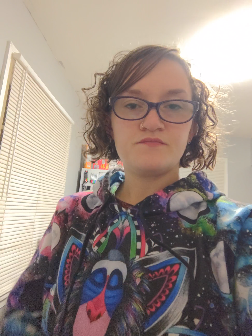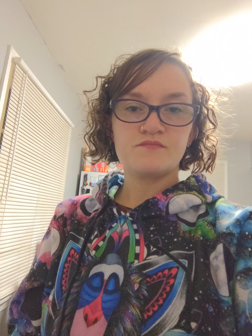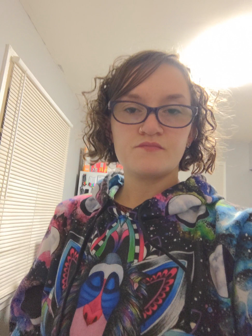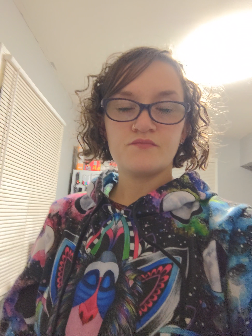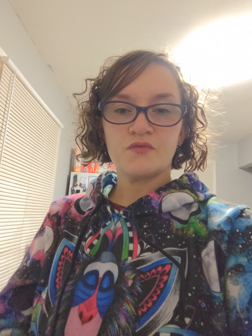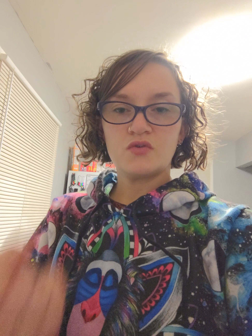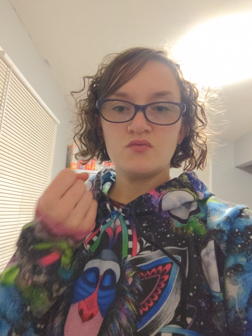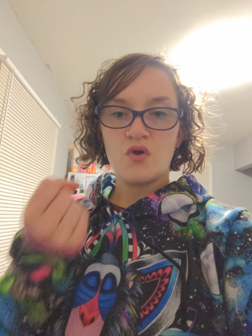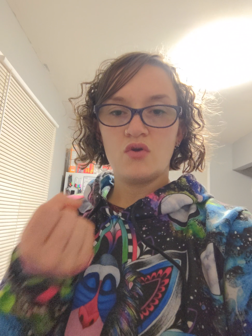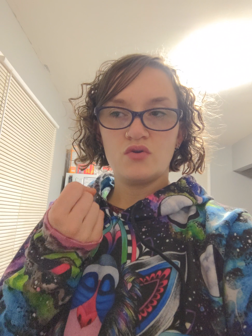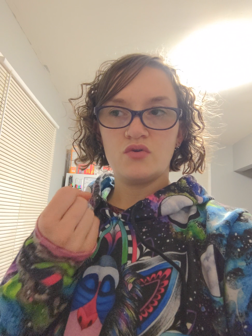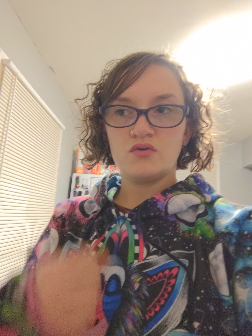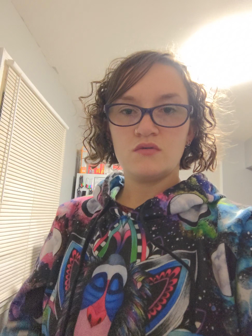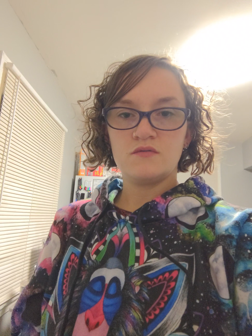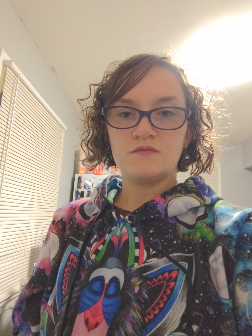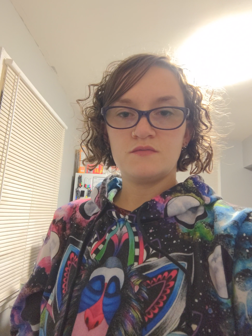drawer